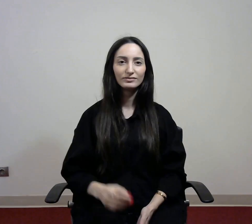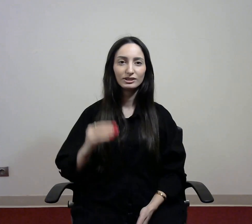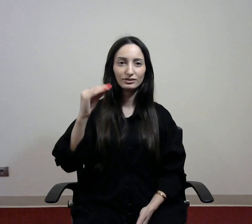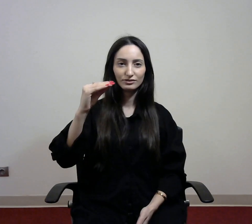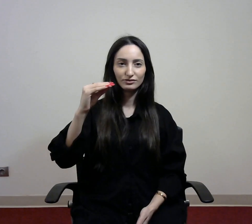J